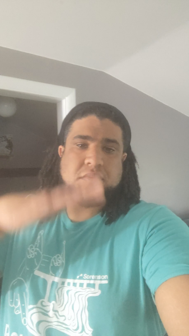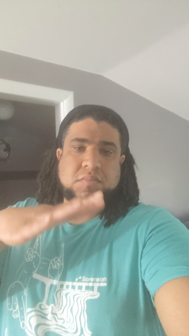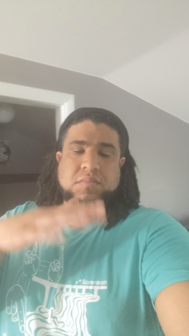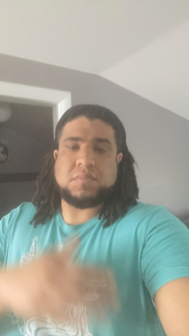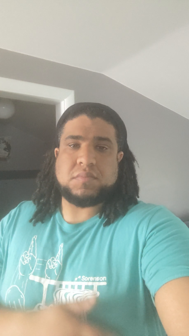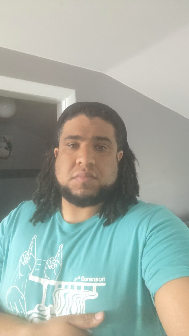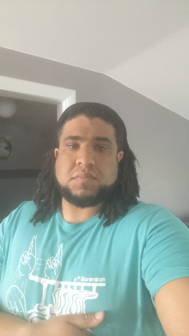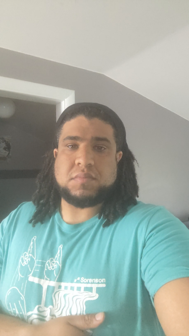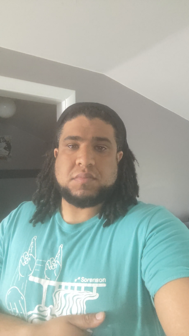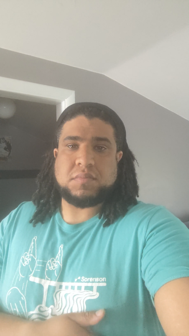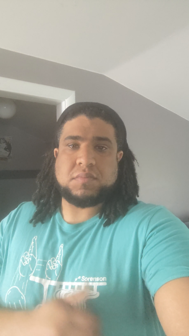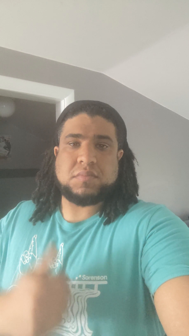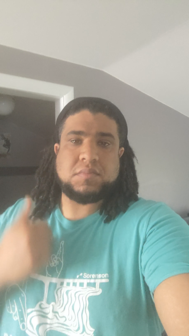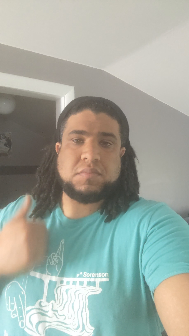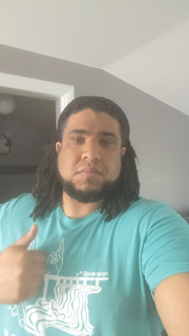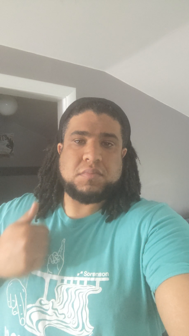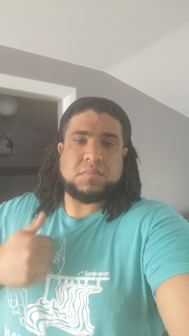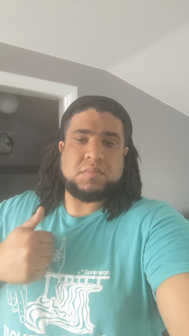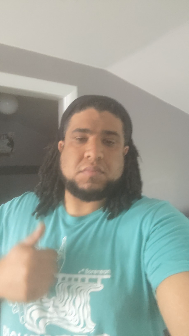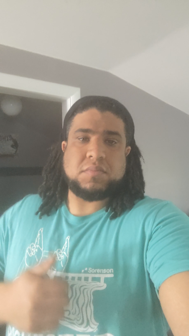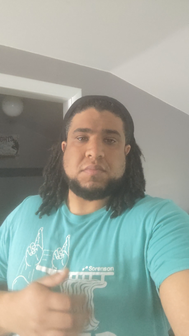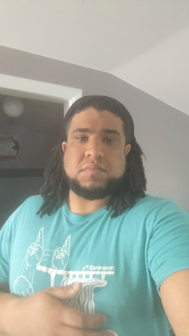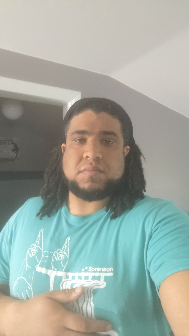bathtub